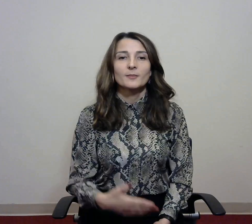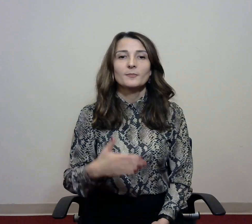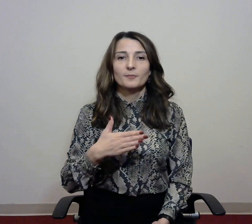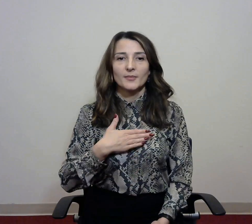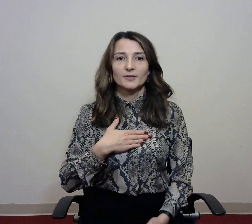mən